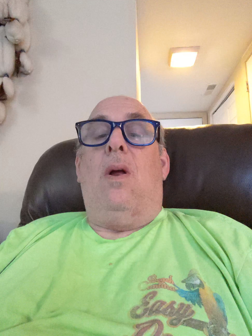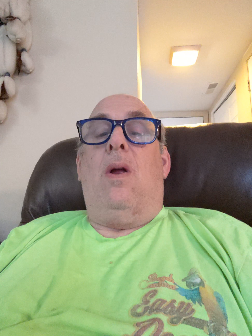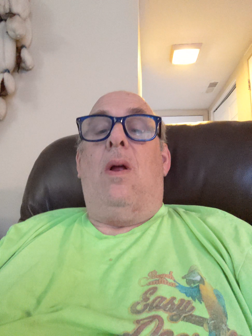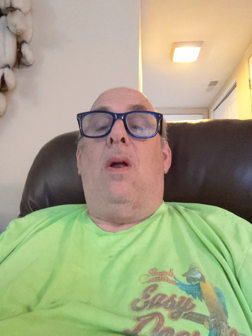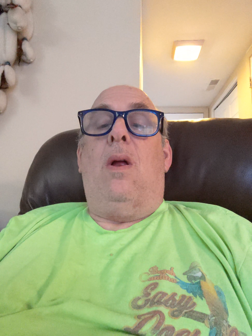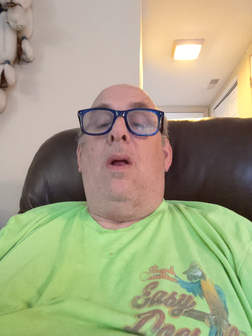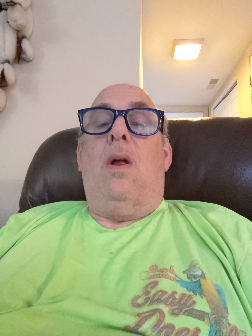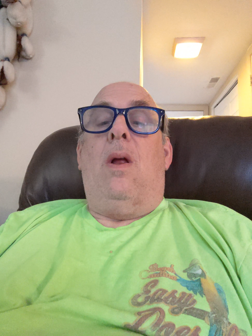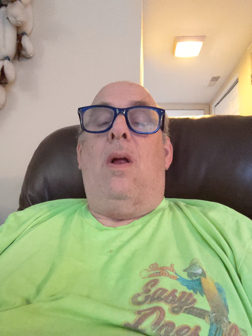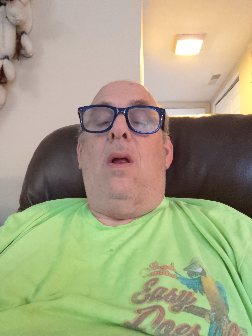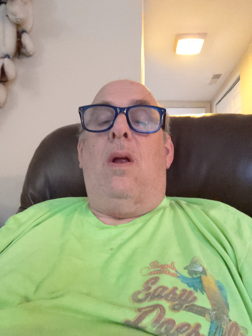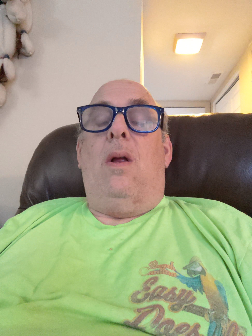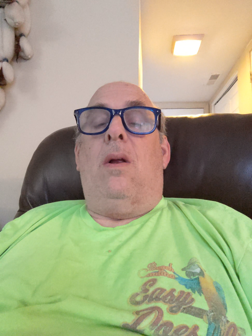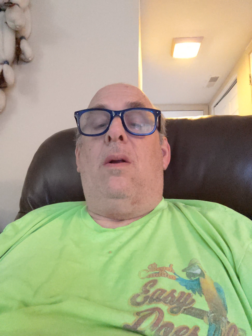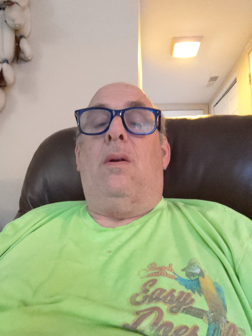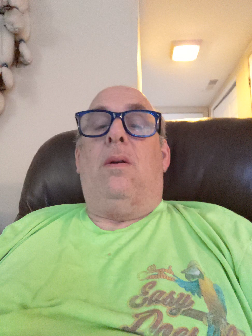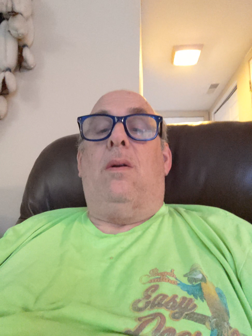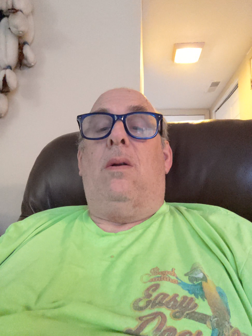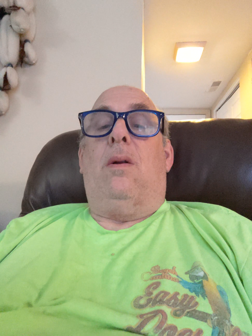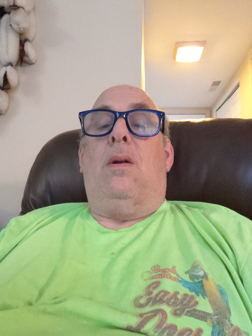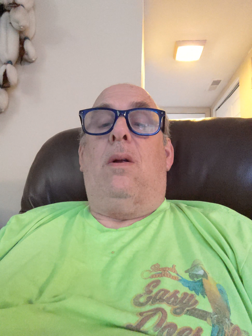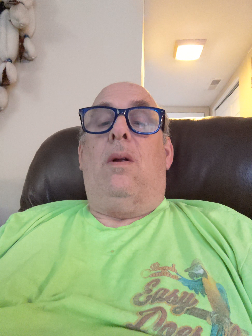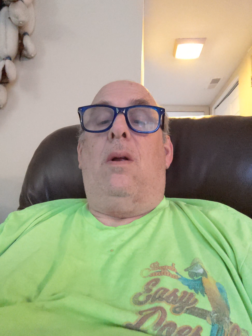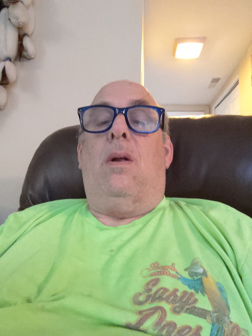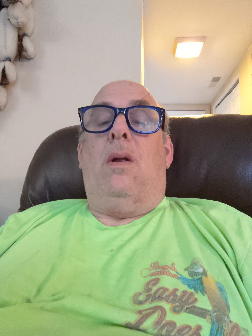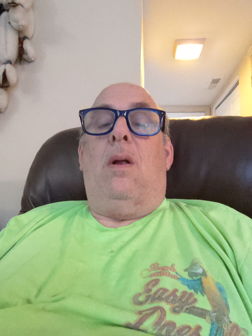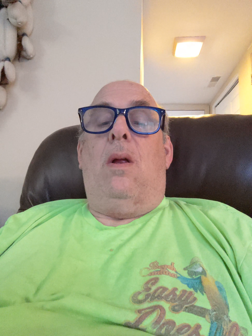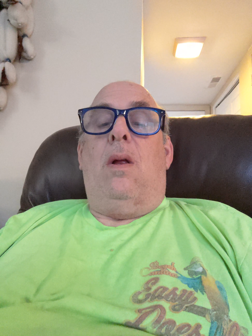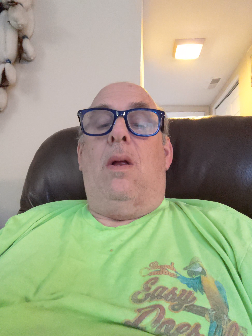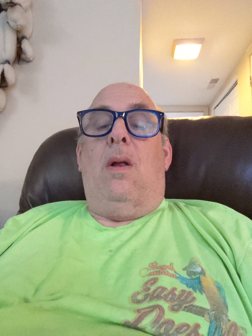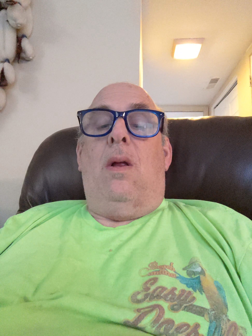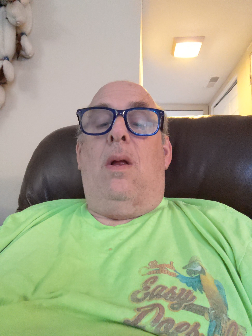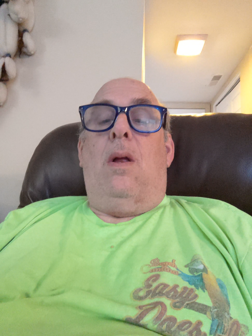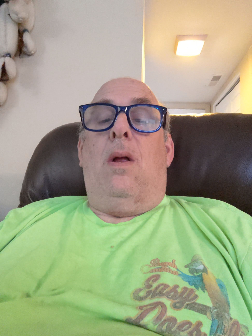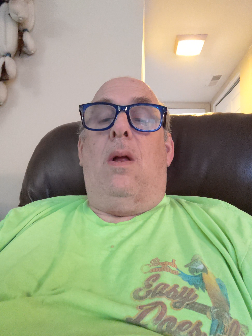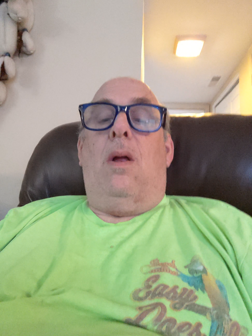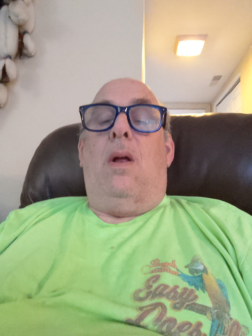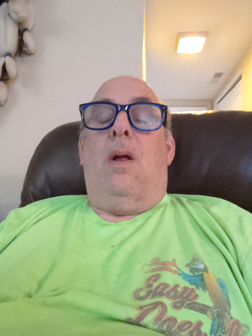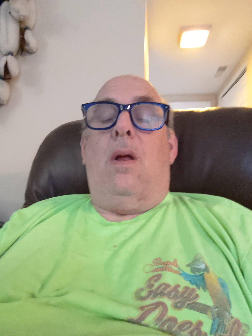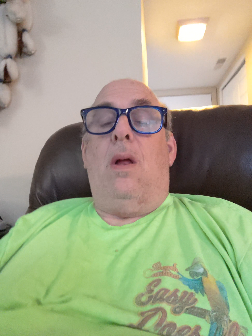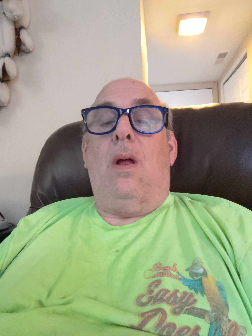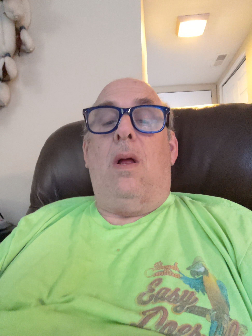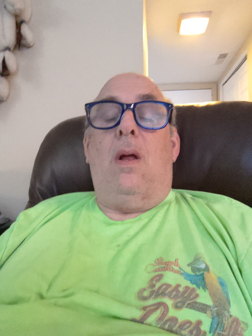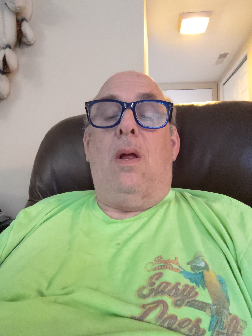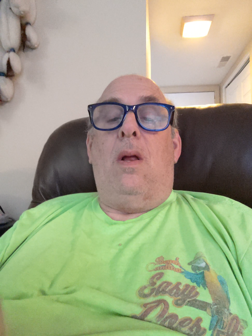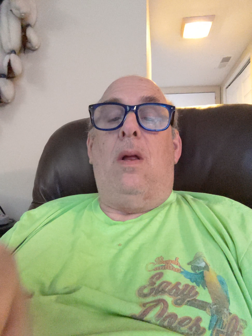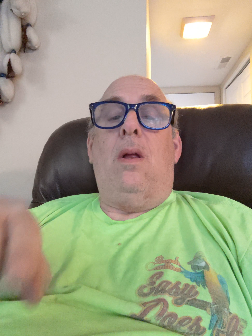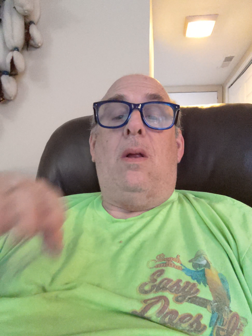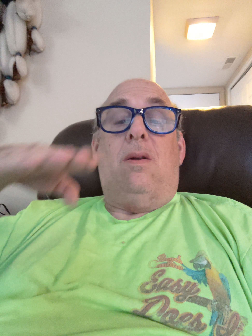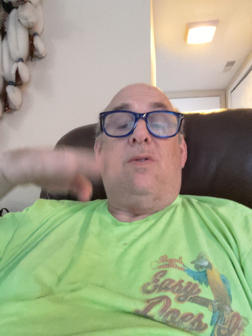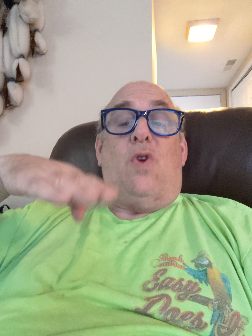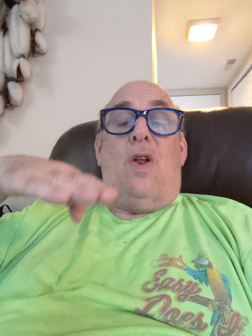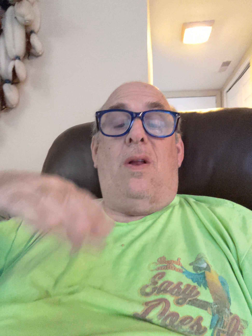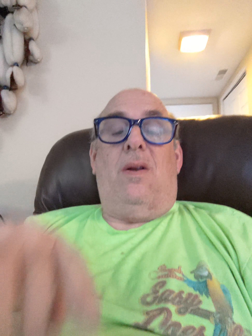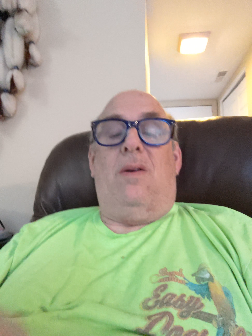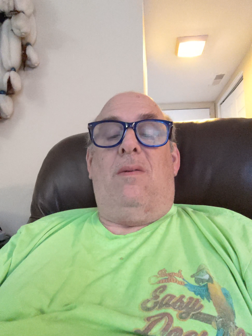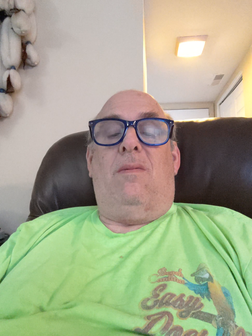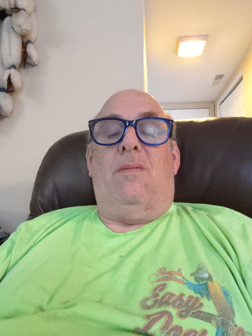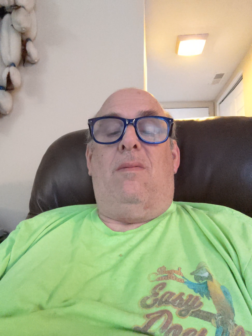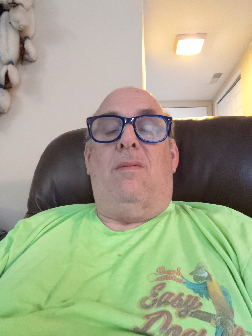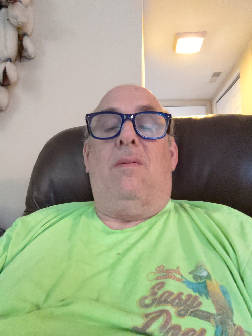child